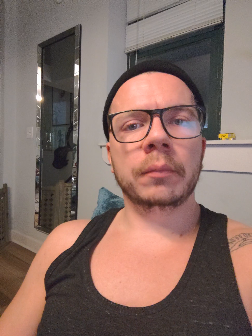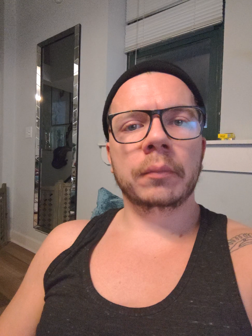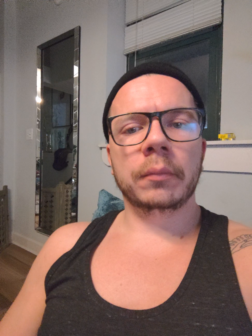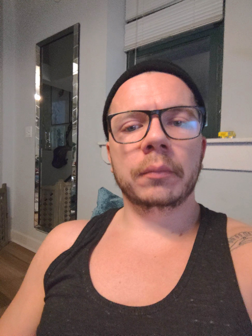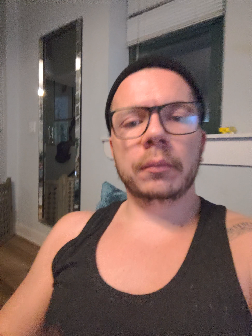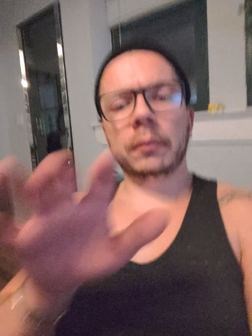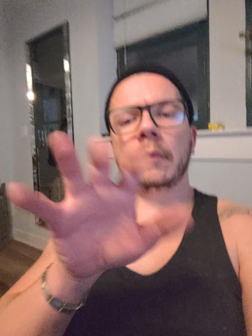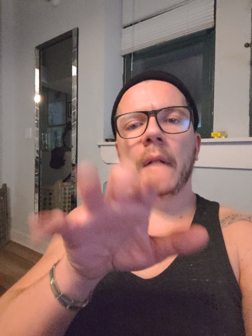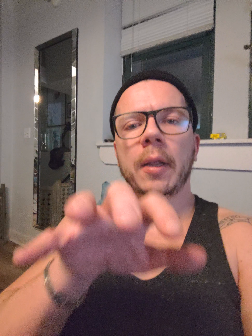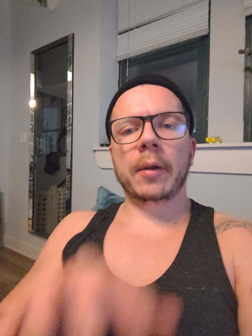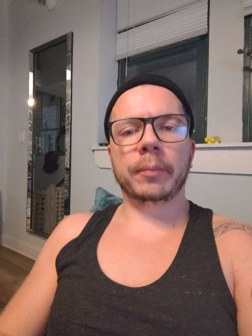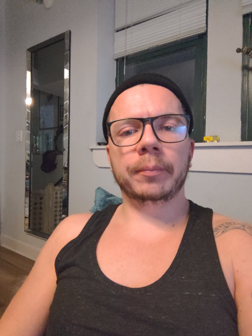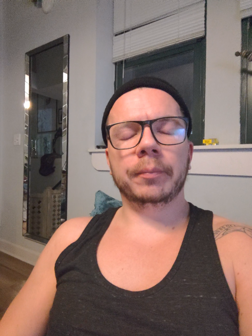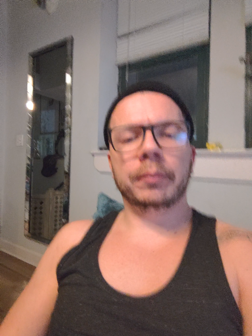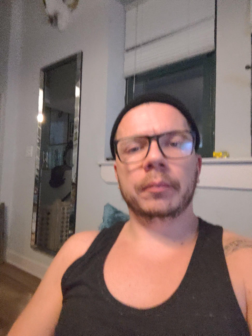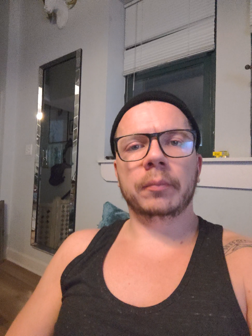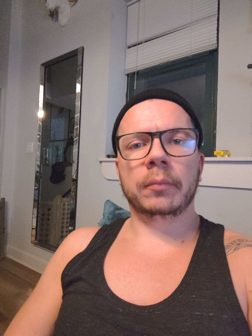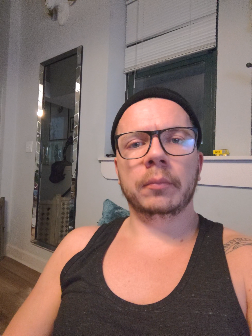alligator